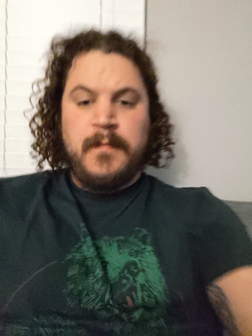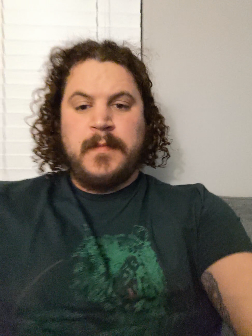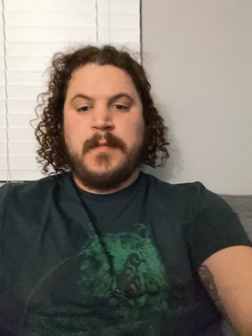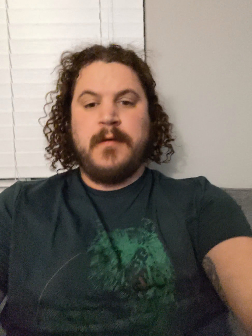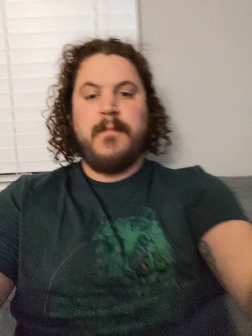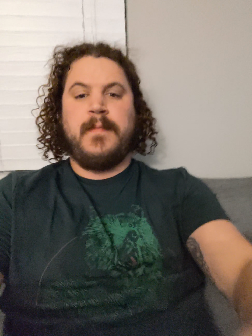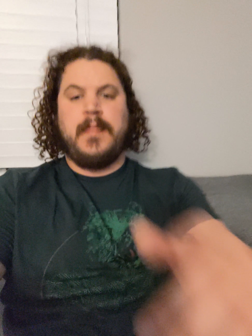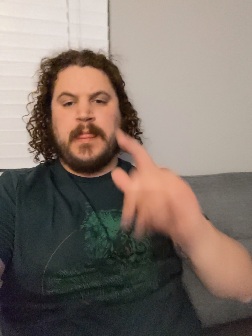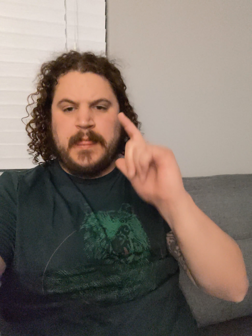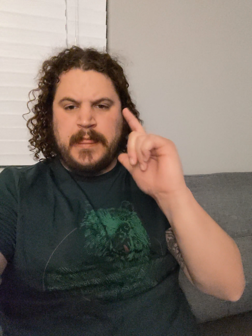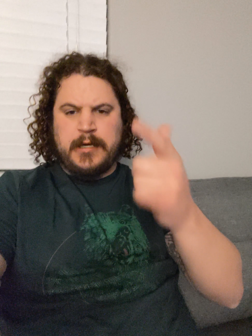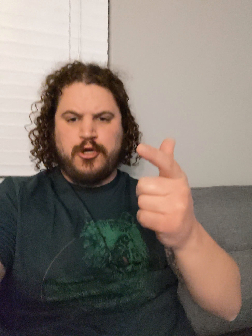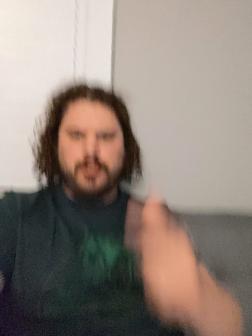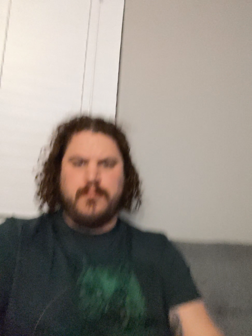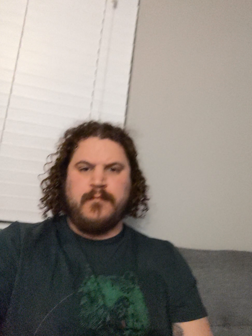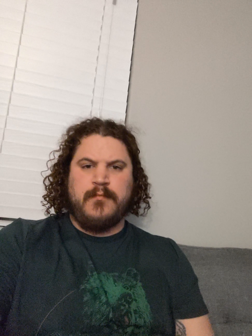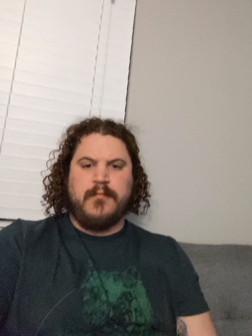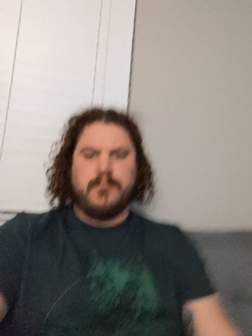later